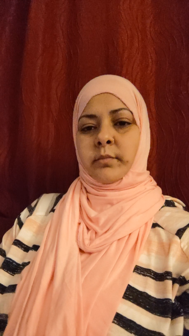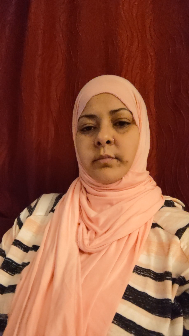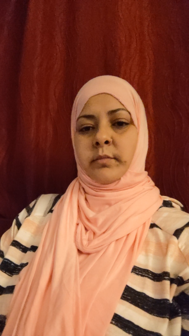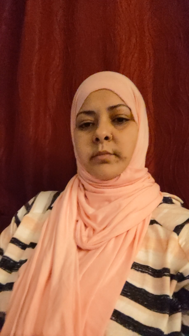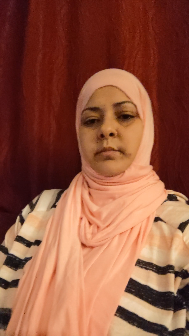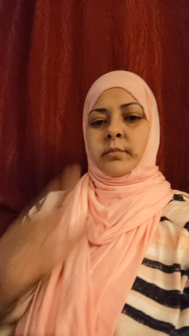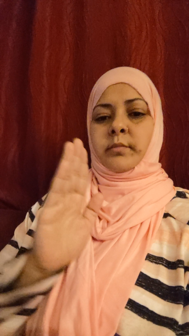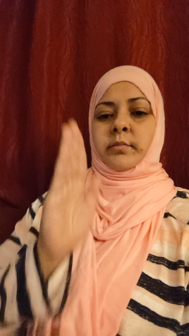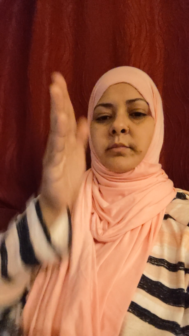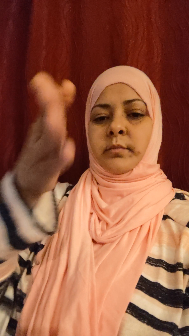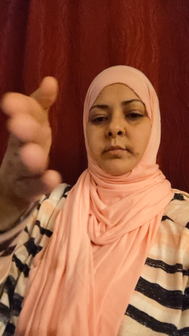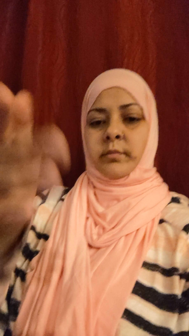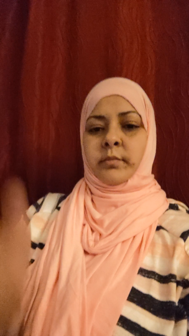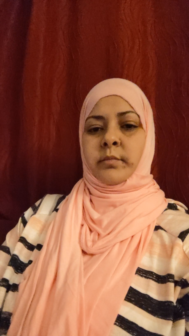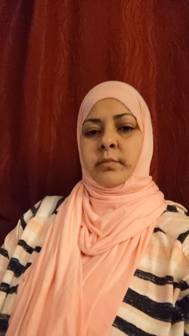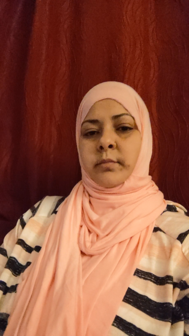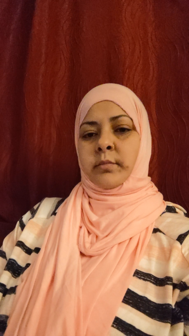over